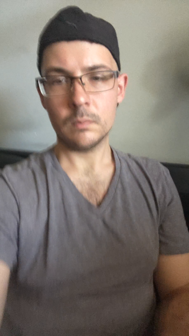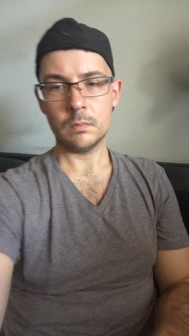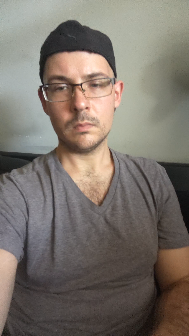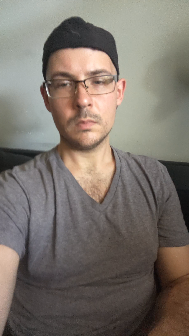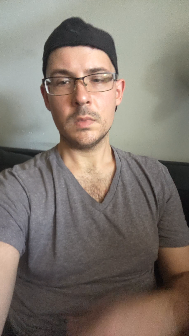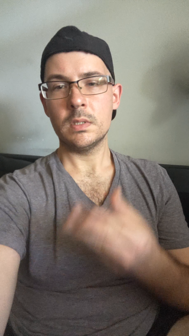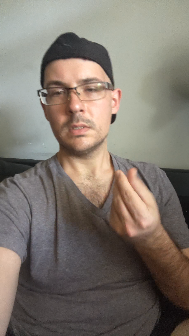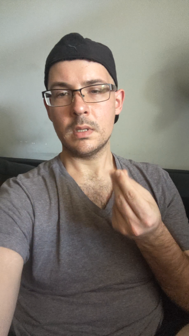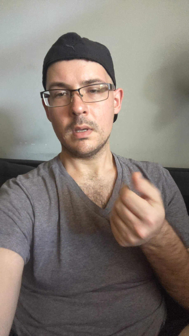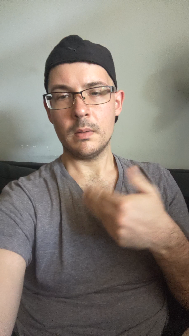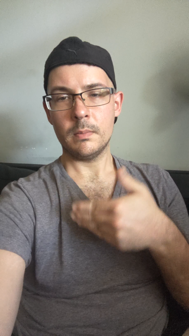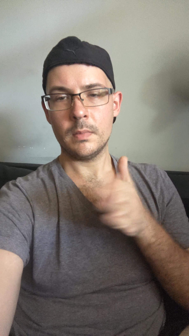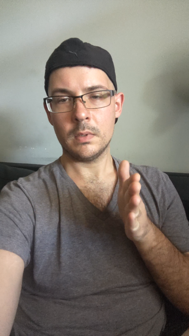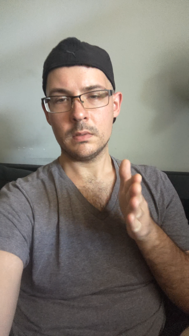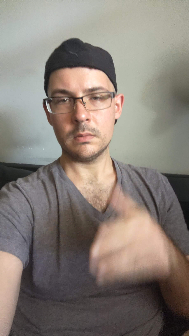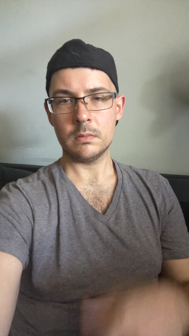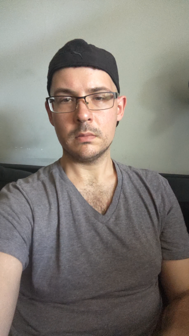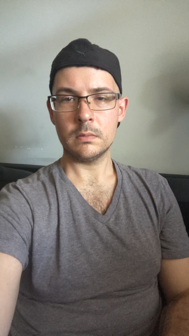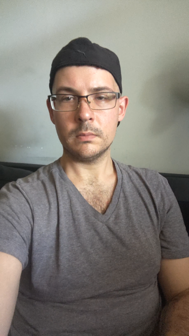sandbox